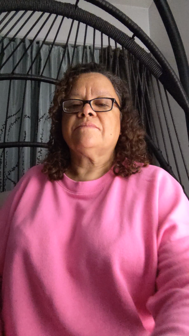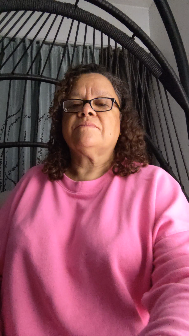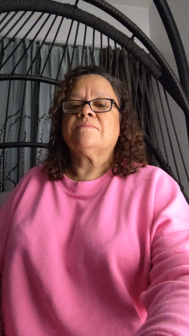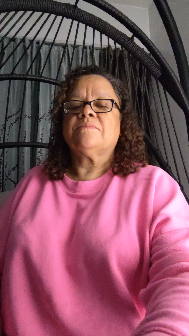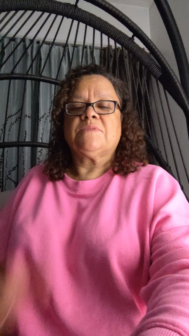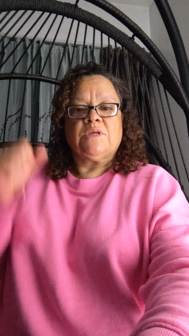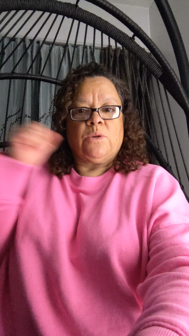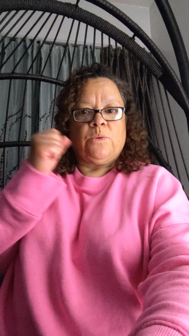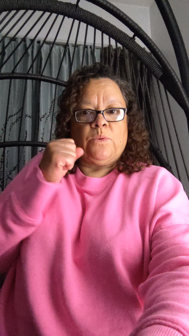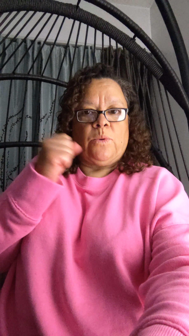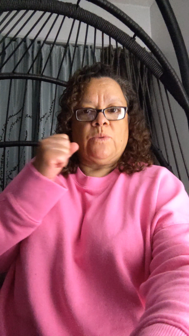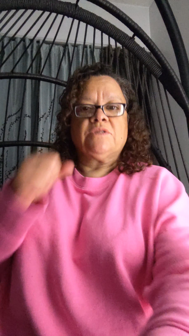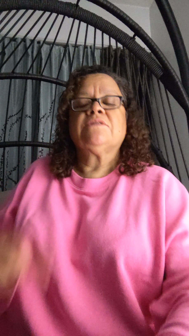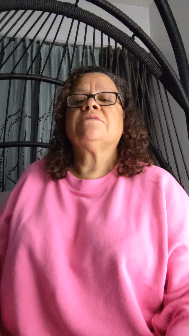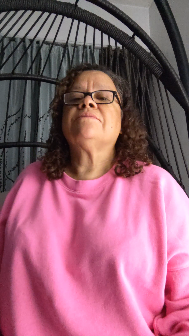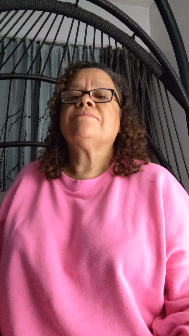cold